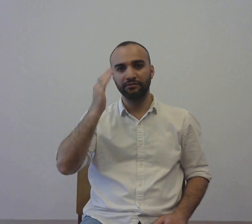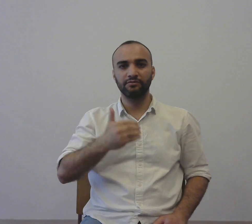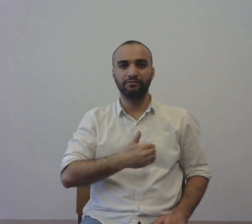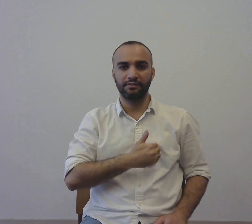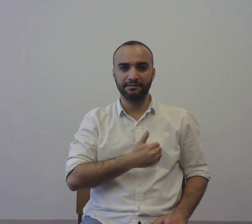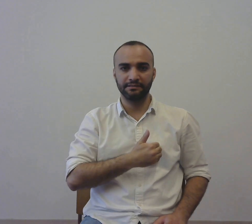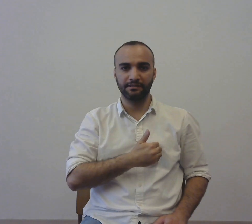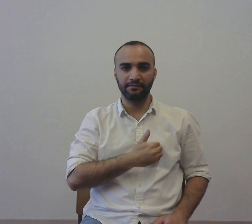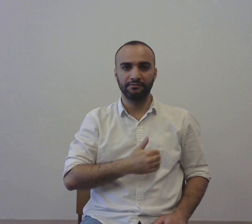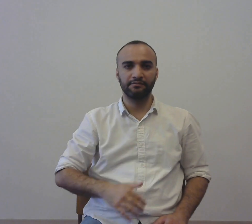istəyirəm